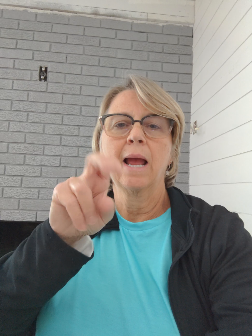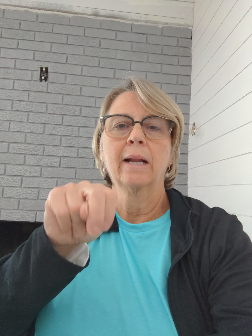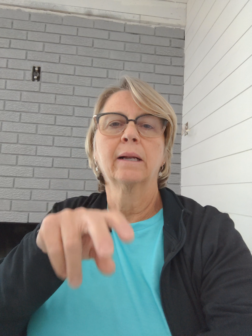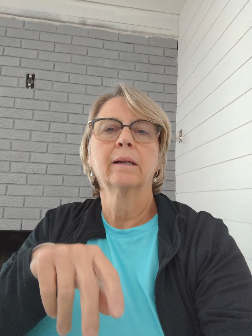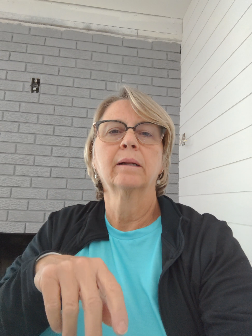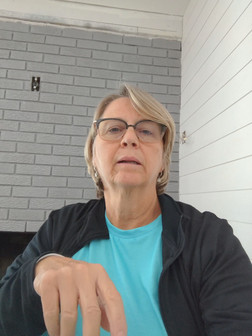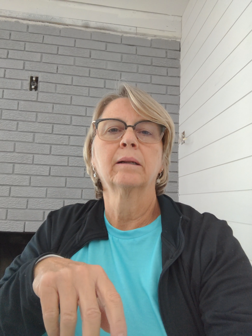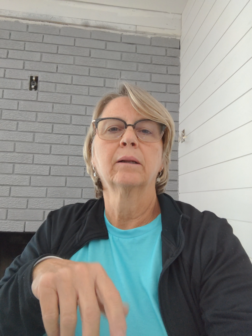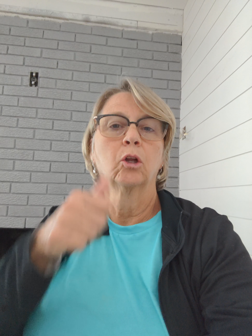hen